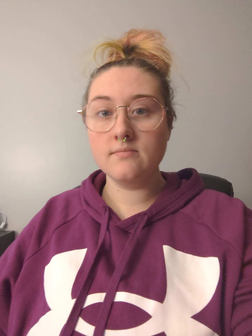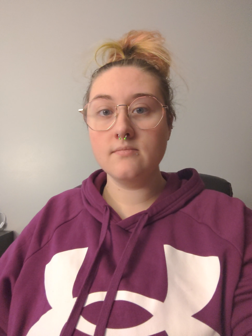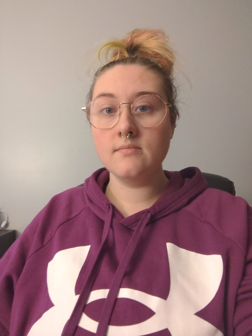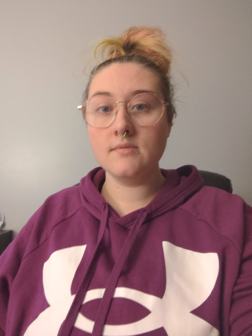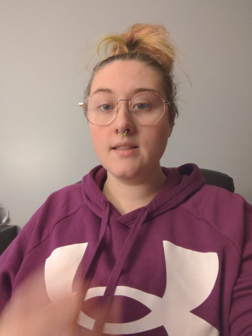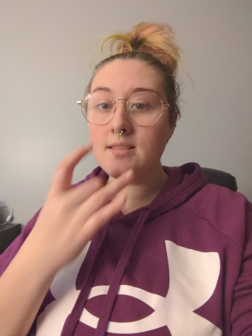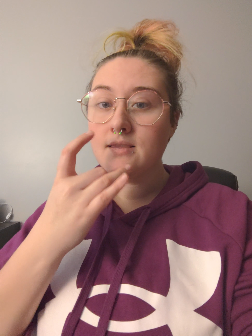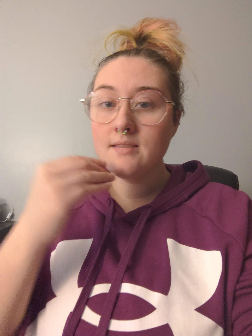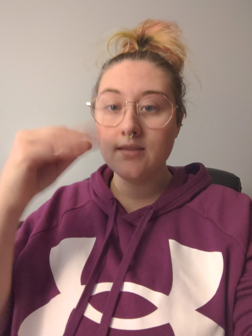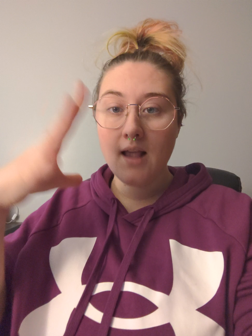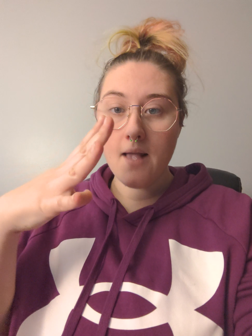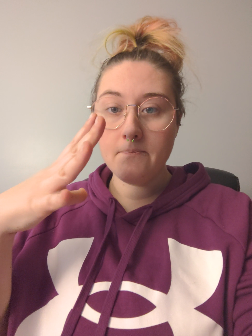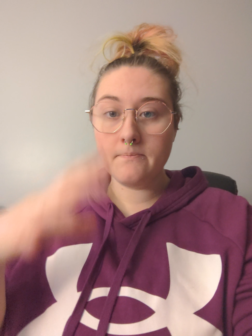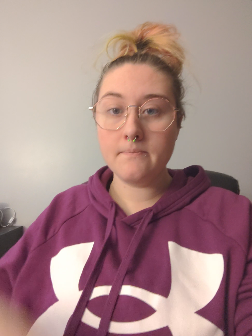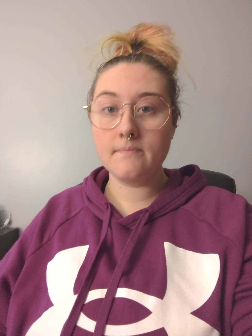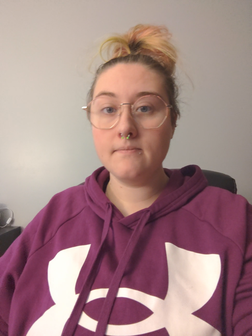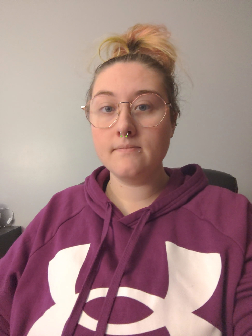lamp